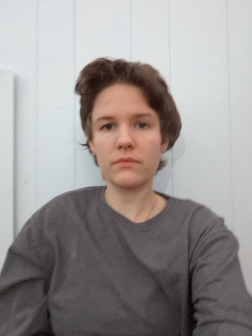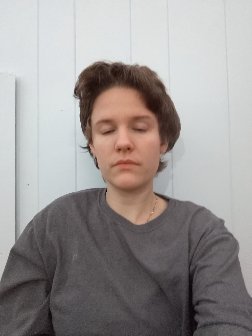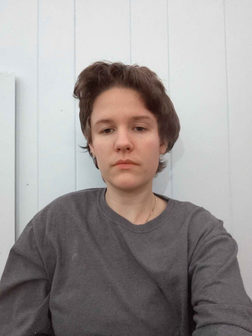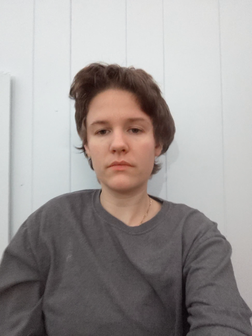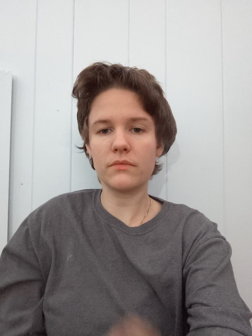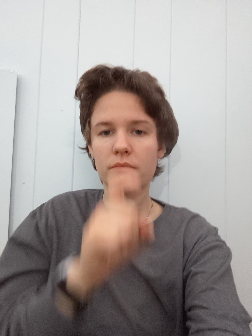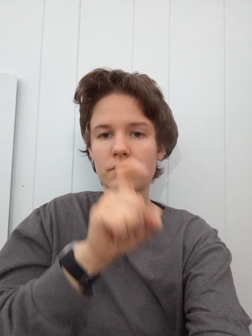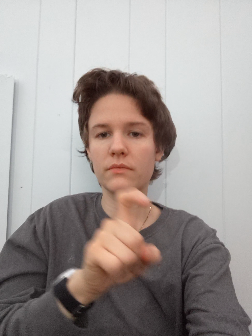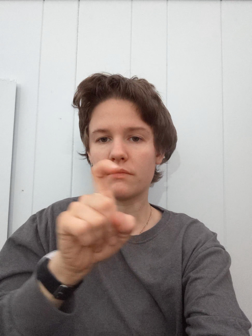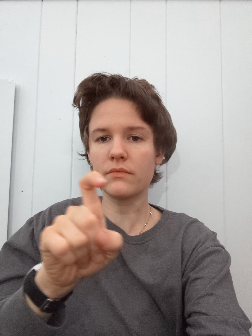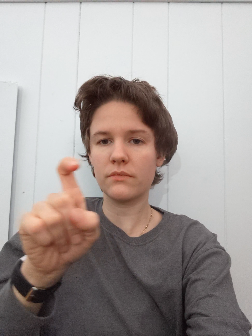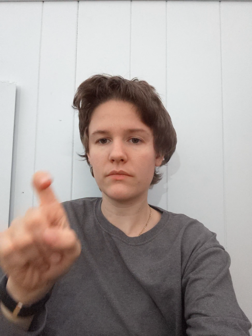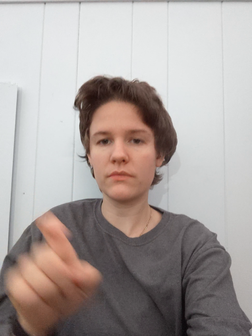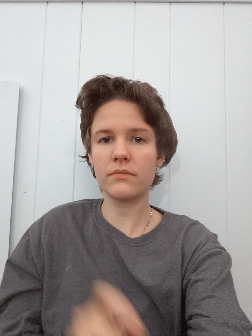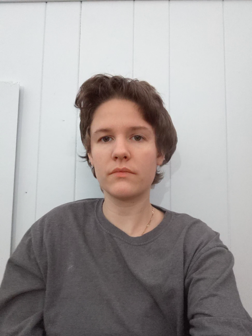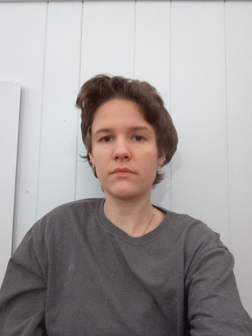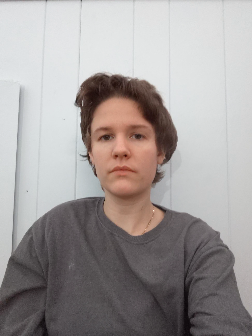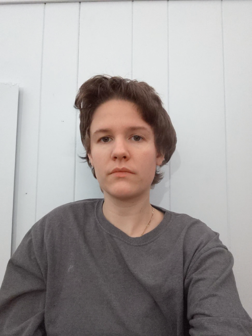closet